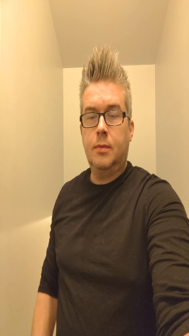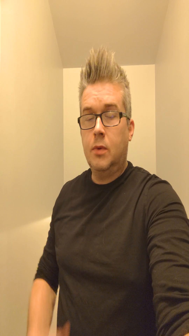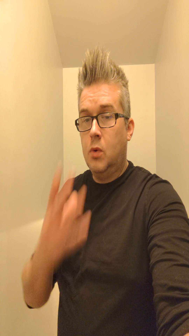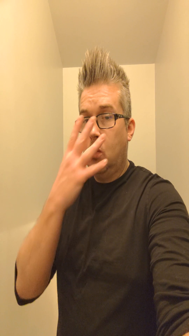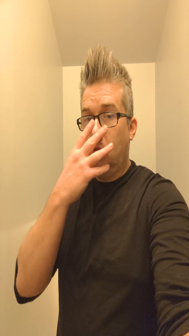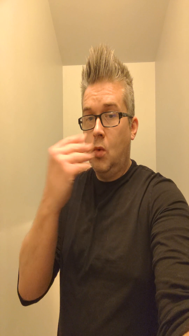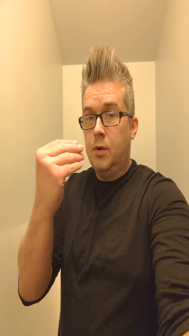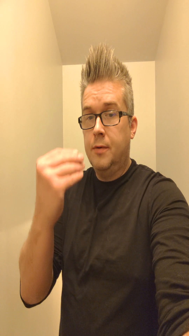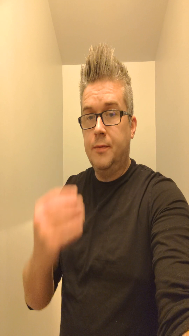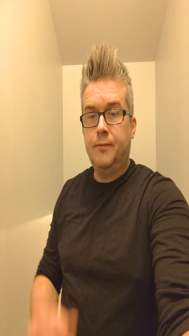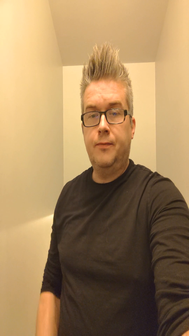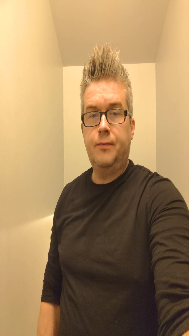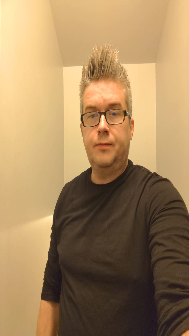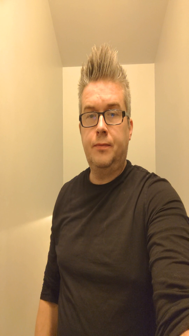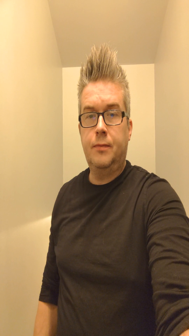wolf